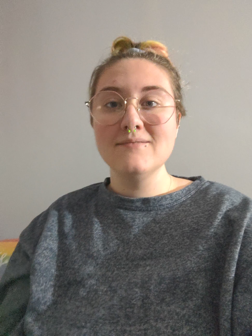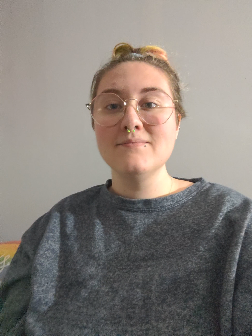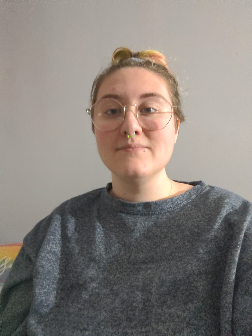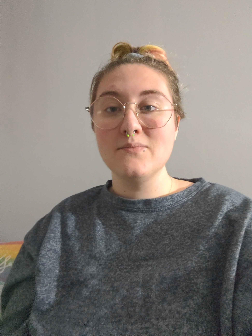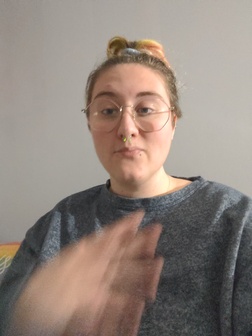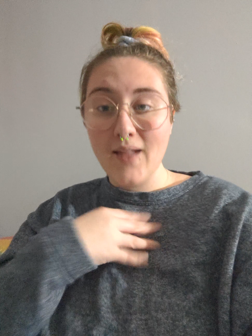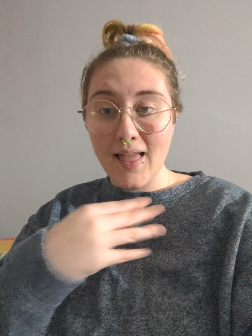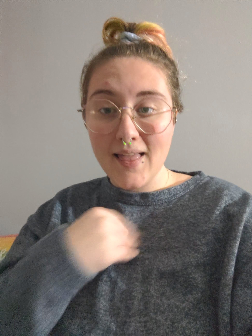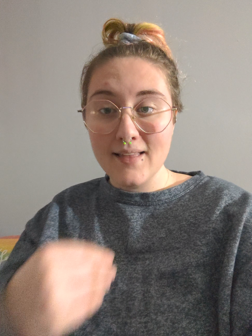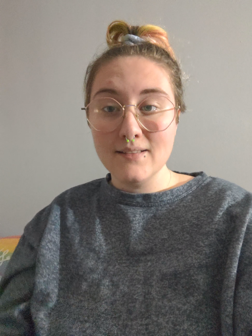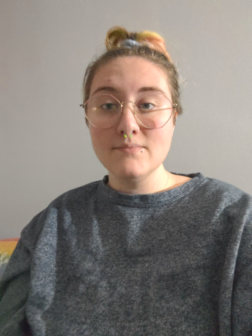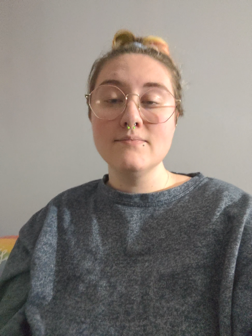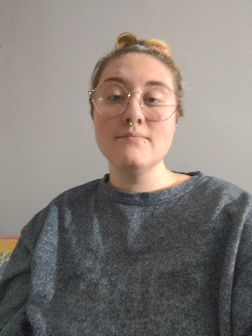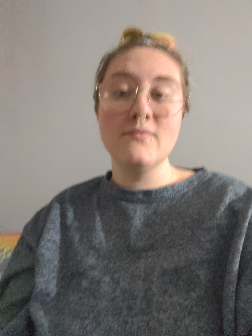white